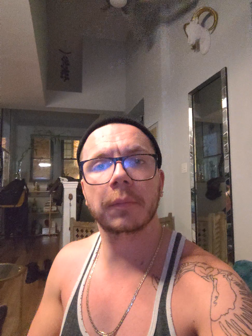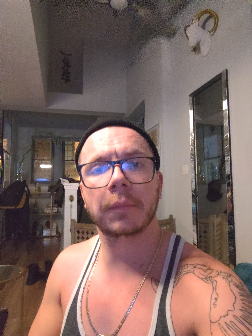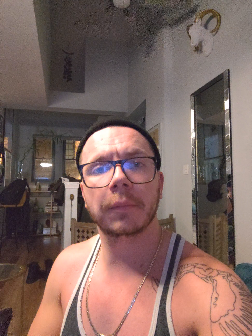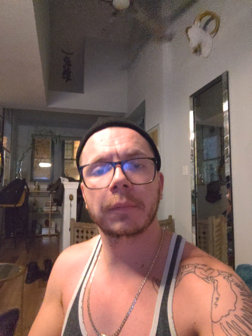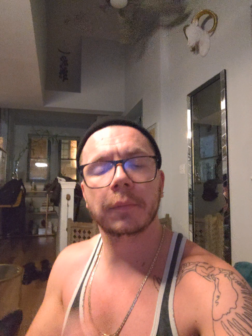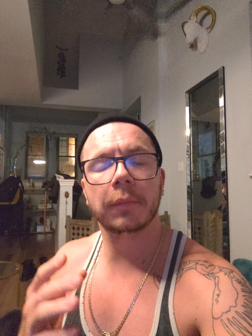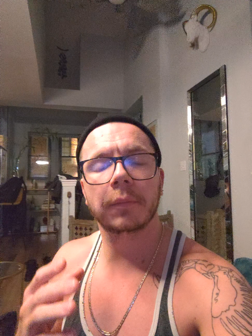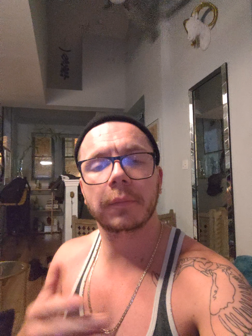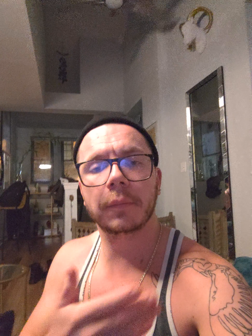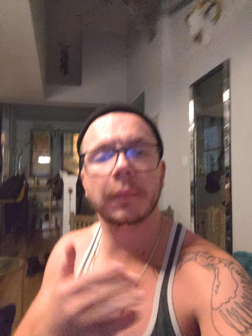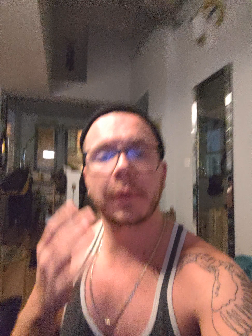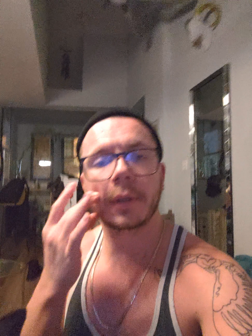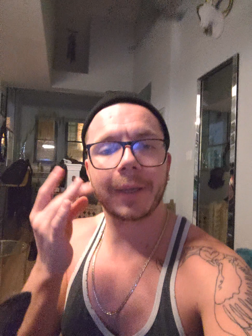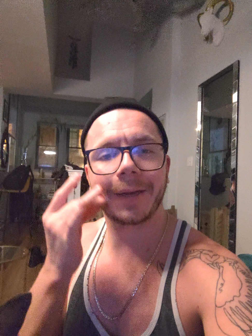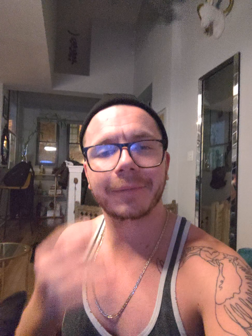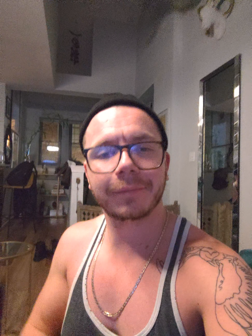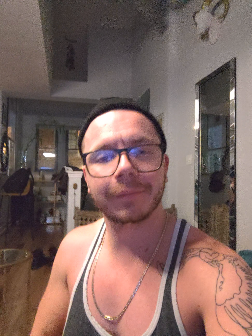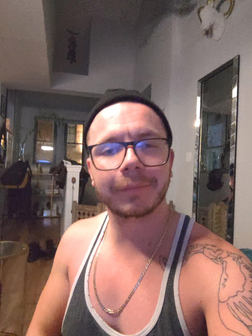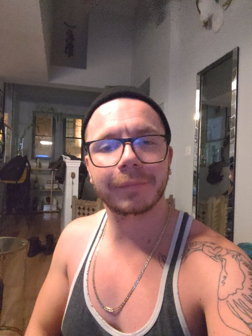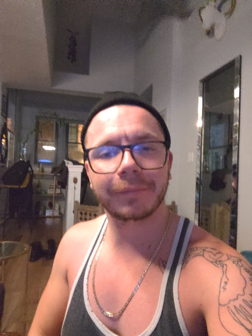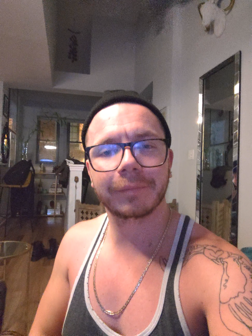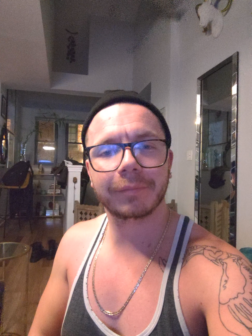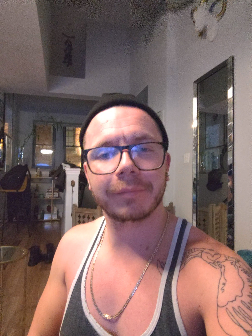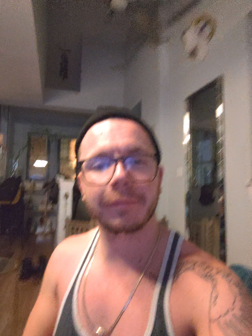kitty